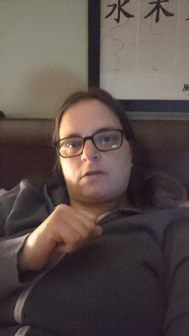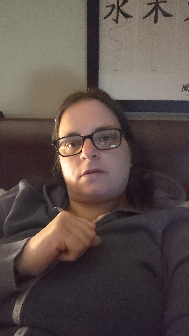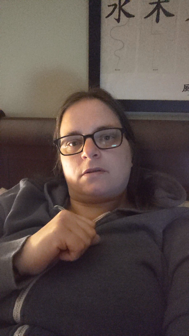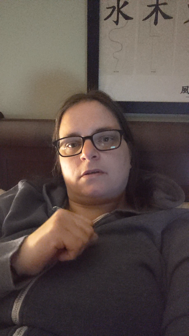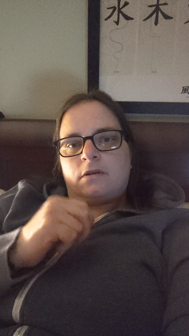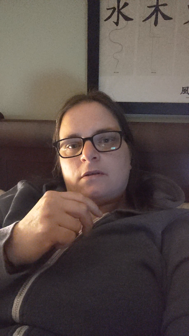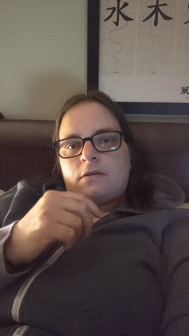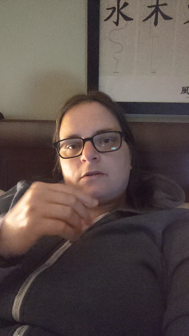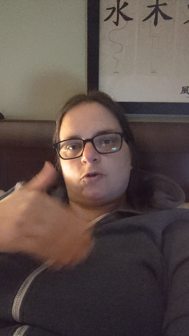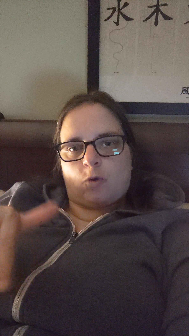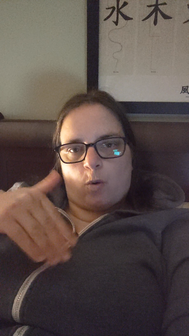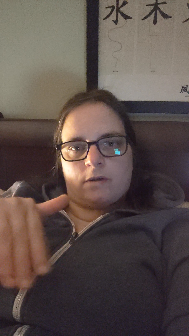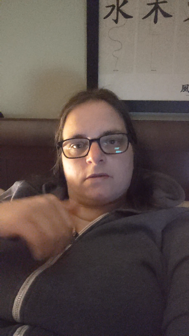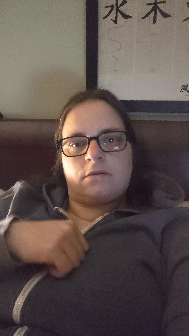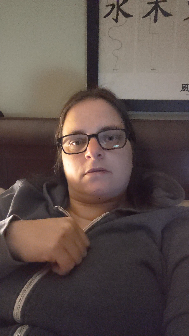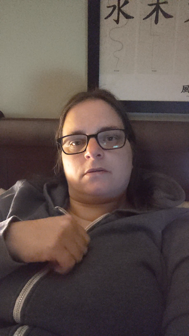shorts